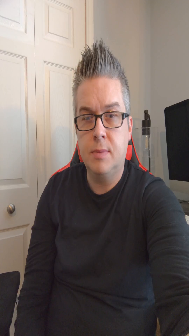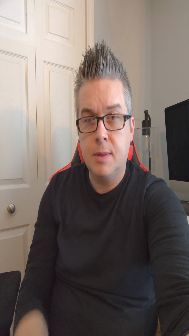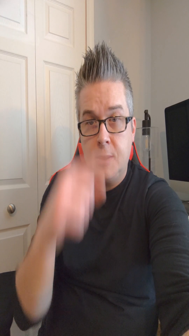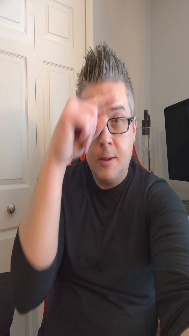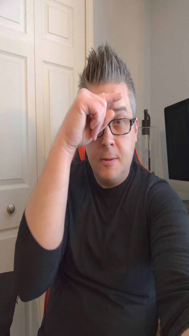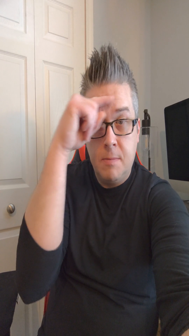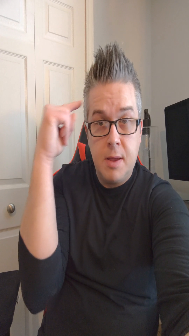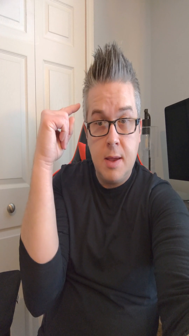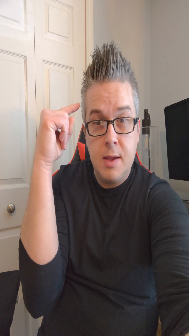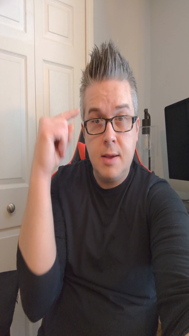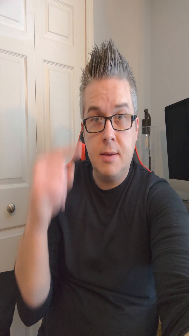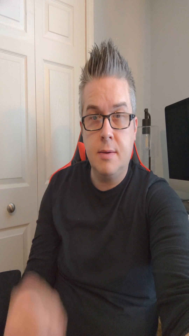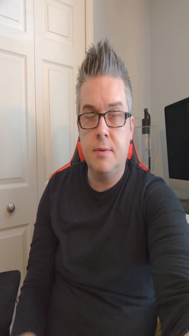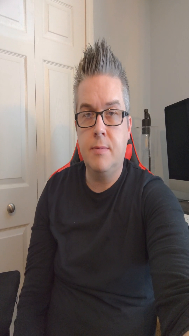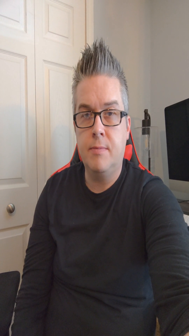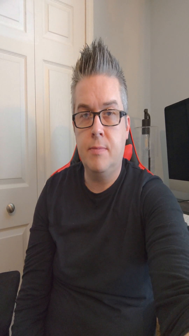black